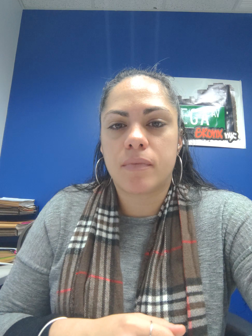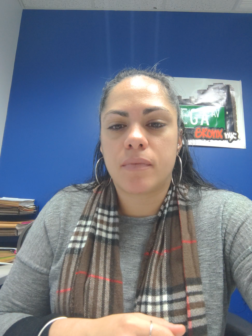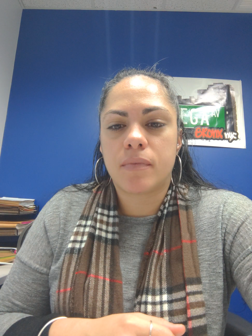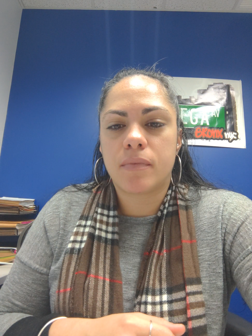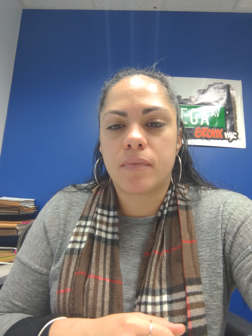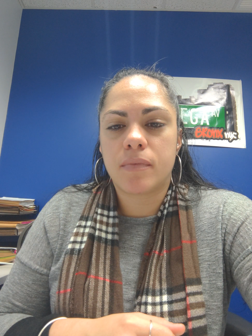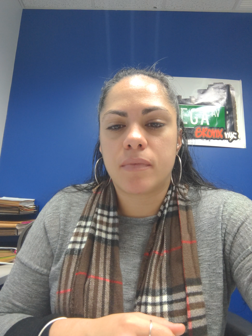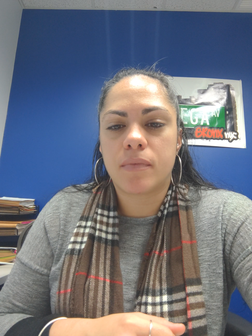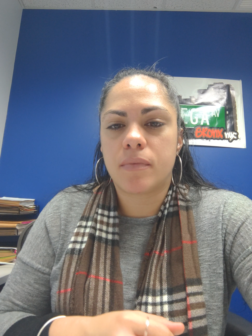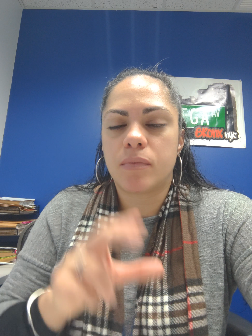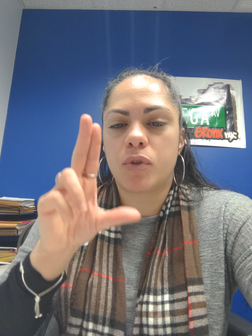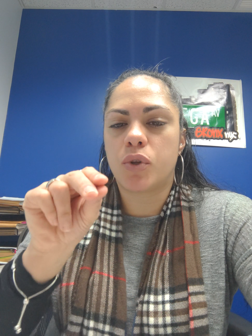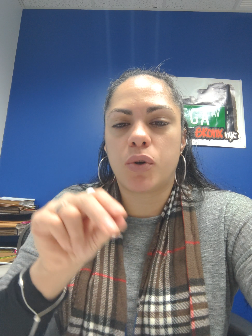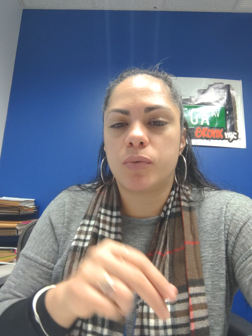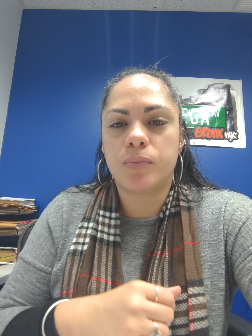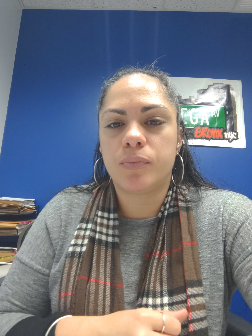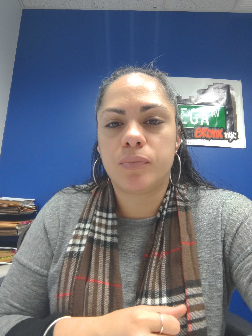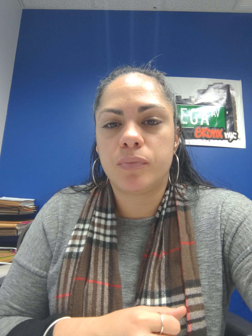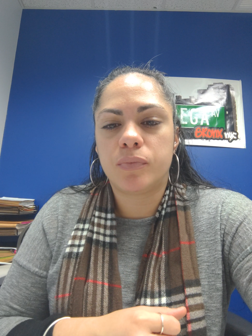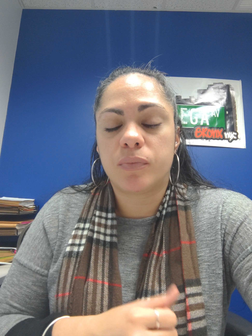no